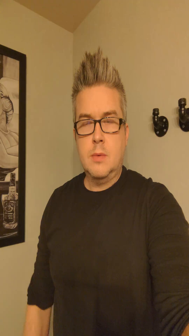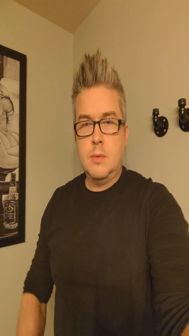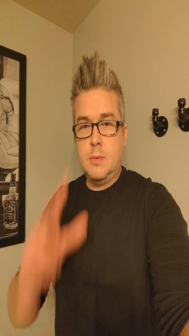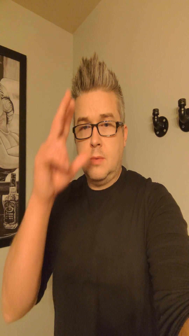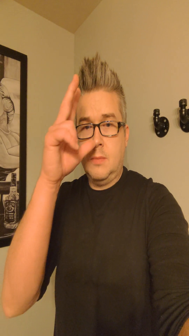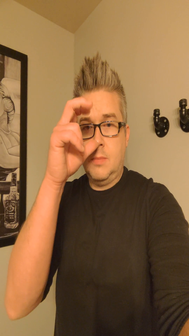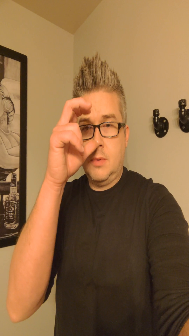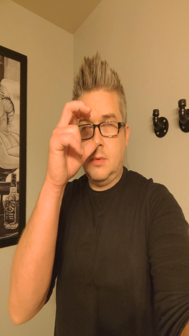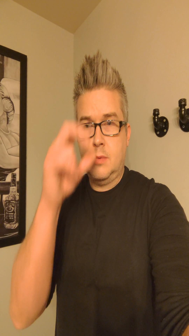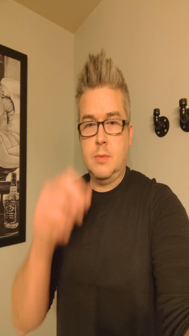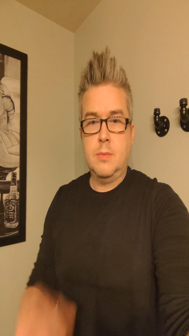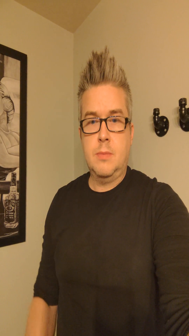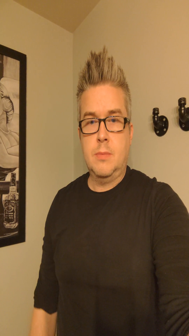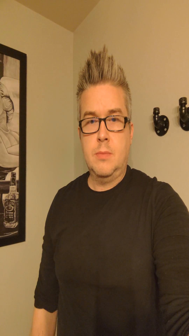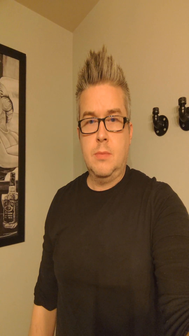bug